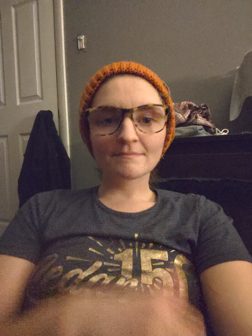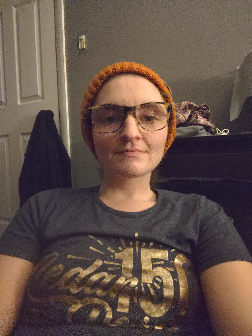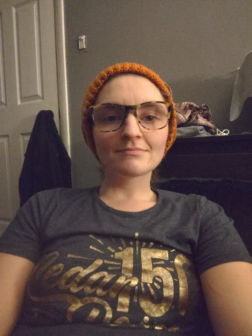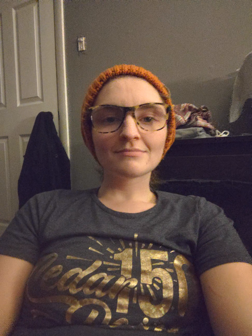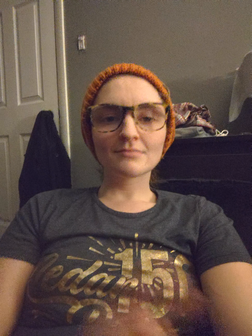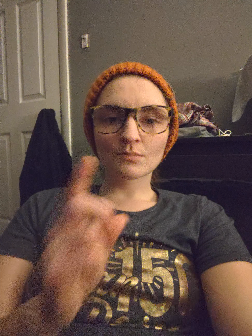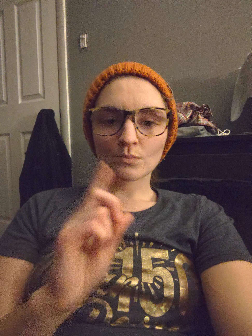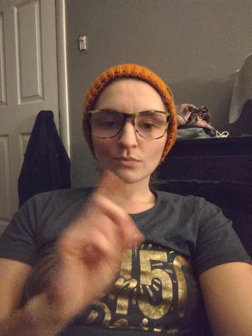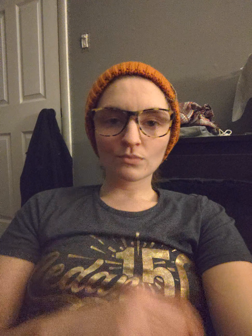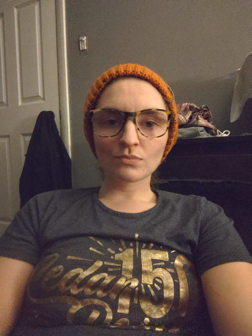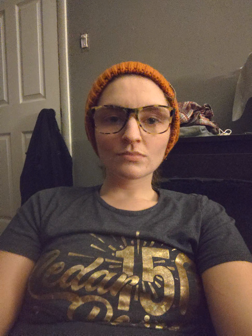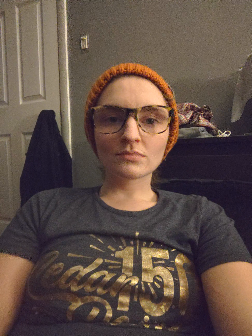where